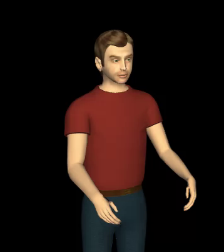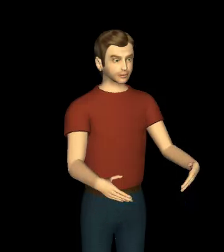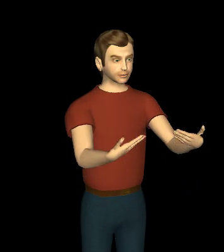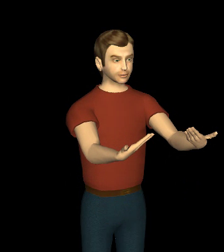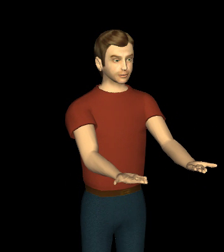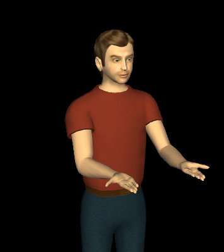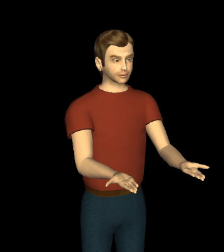لذا